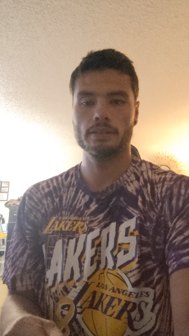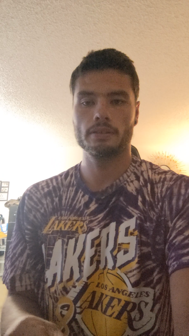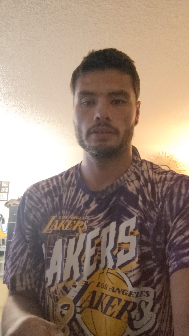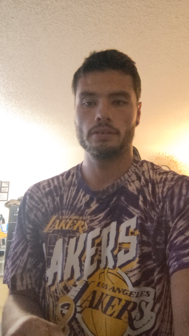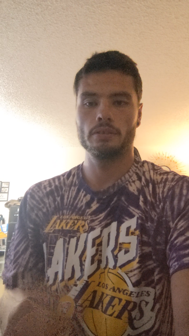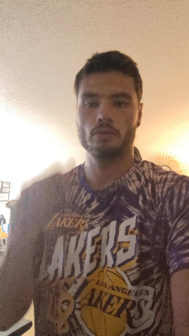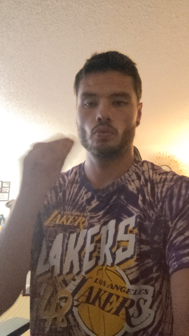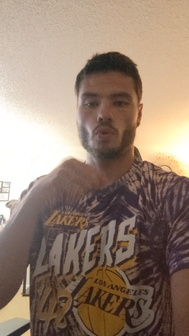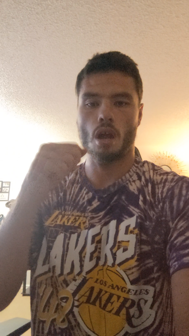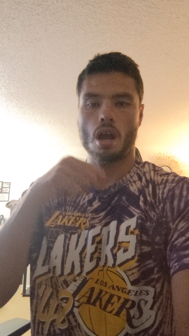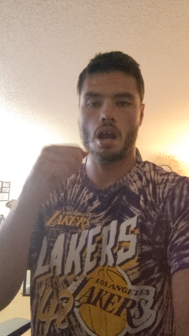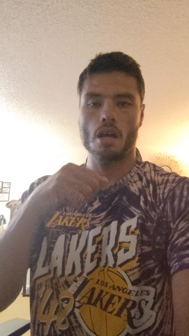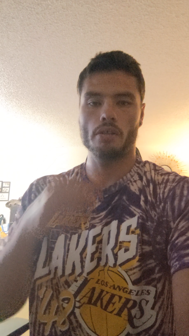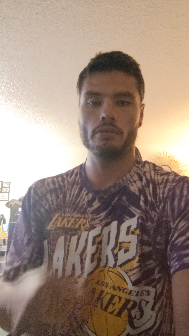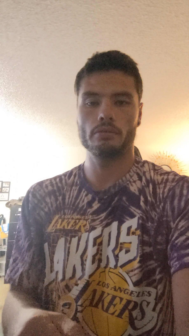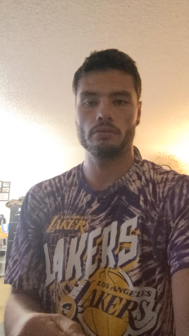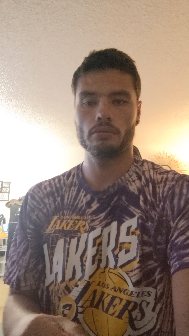rock